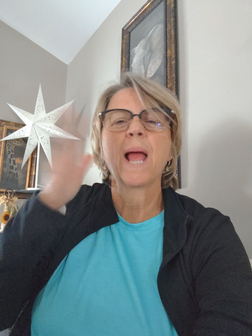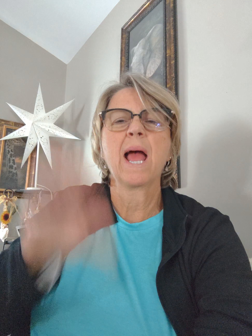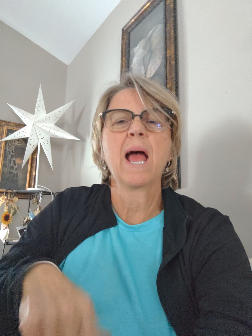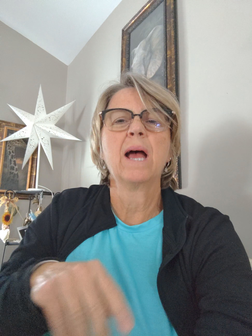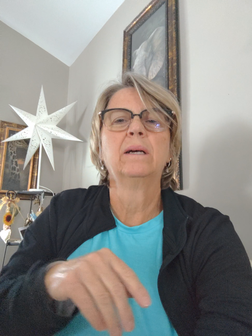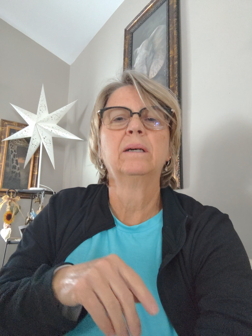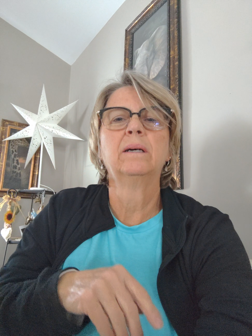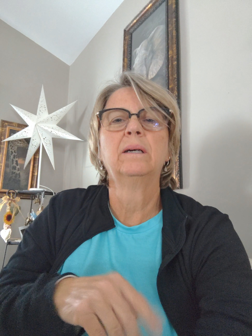bad